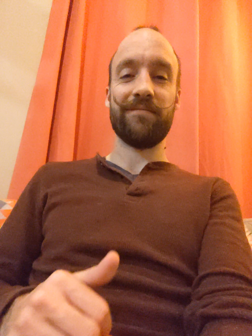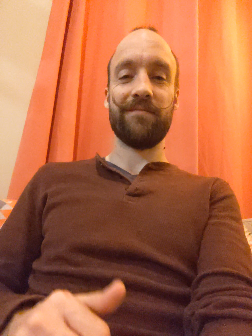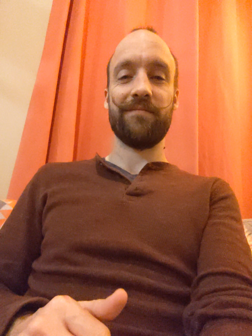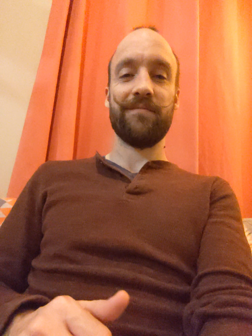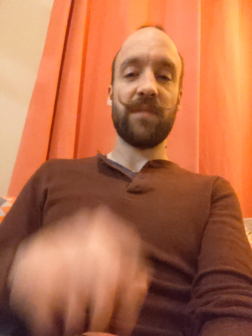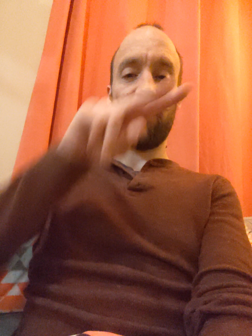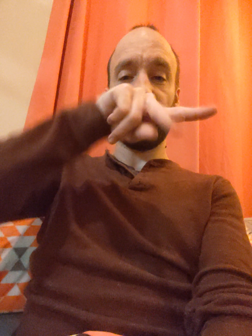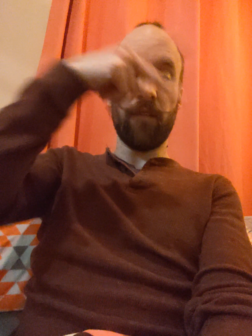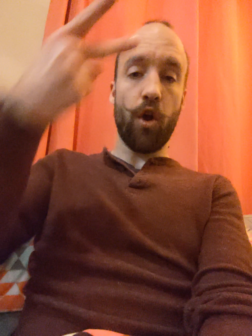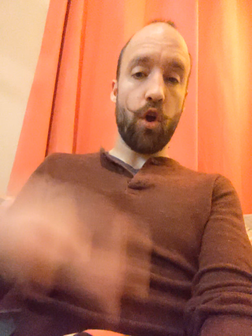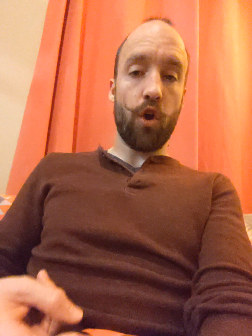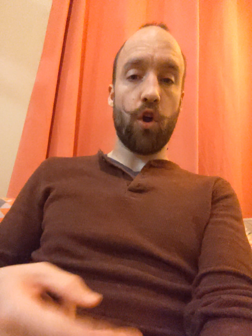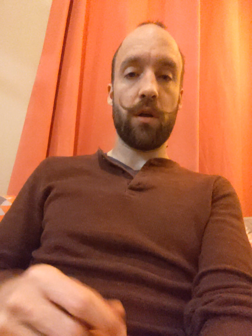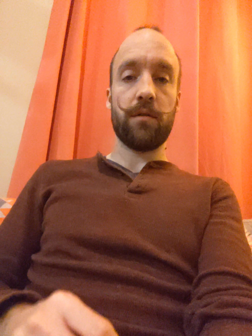fall